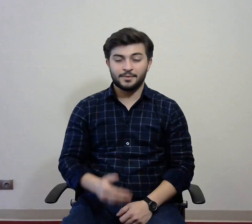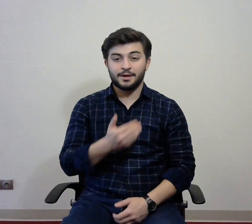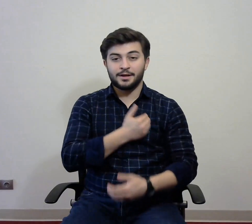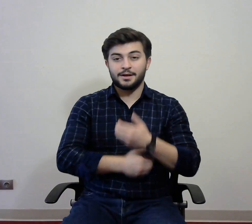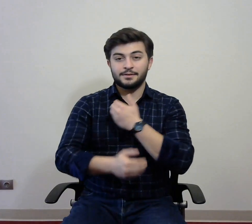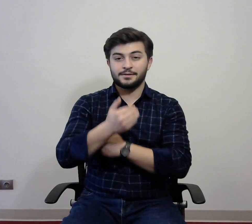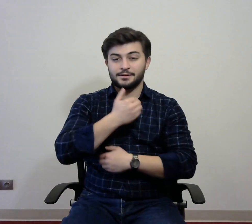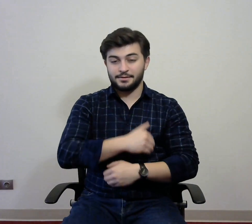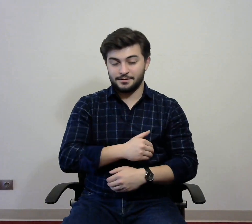əlil